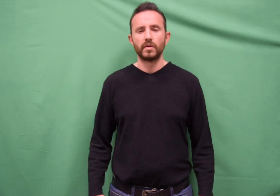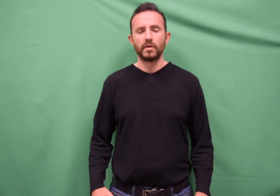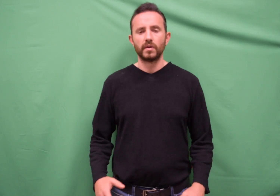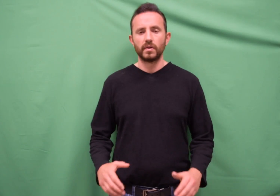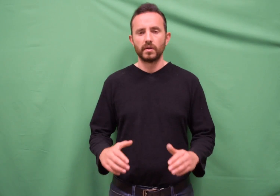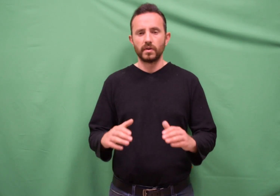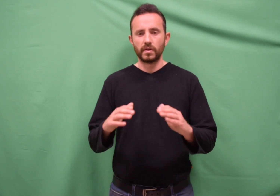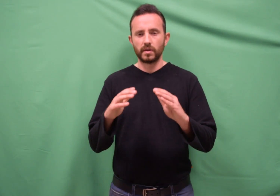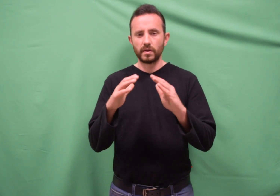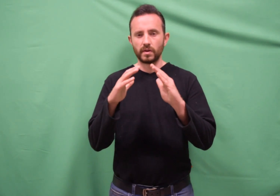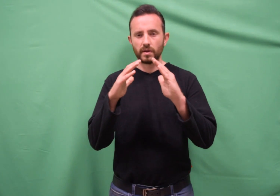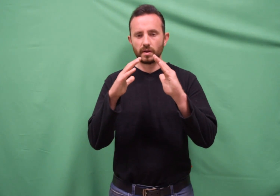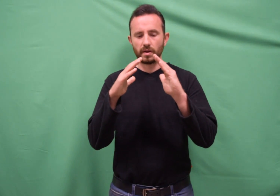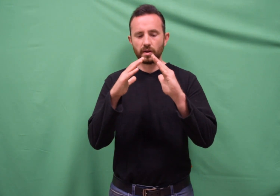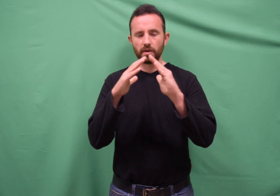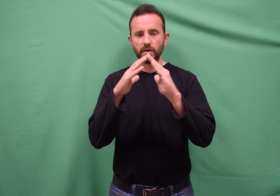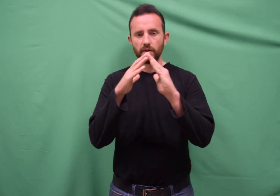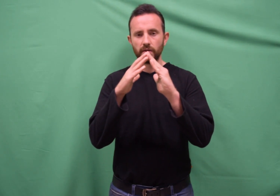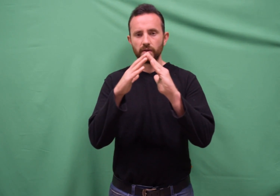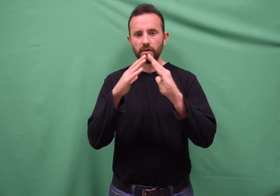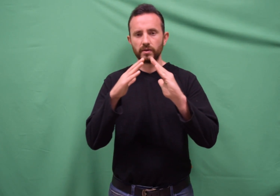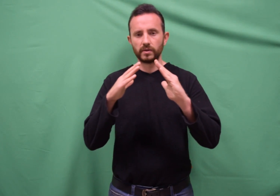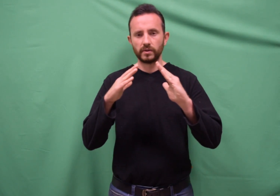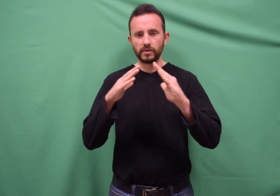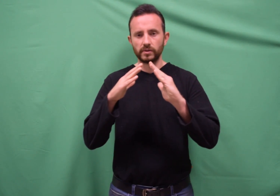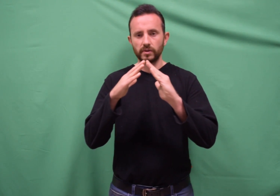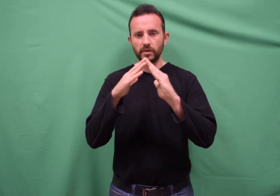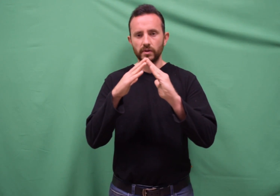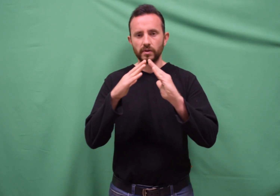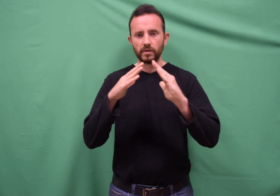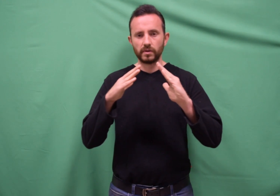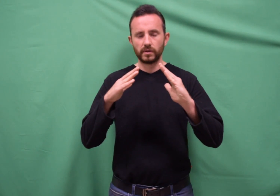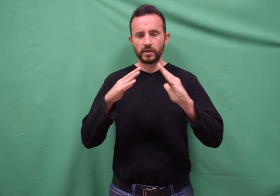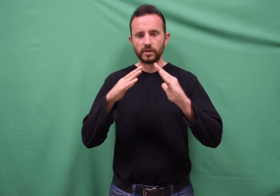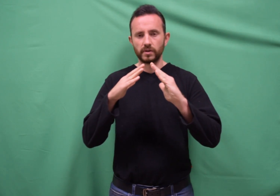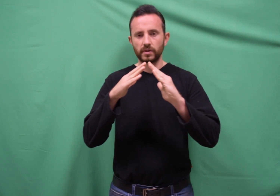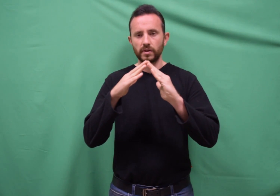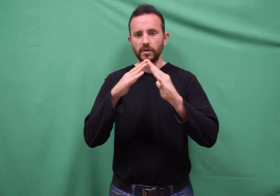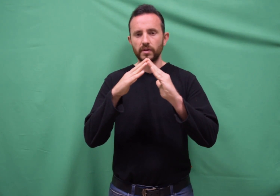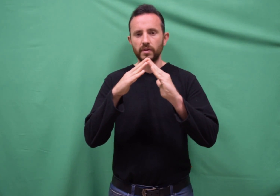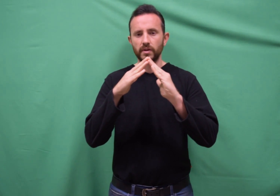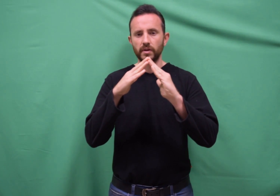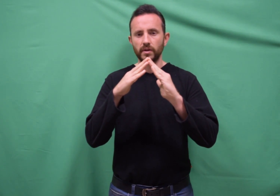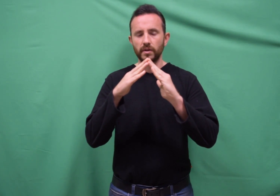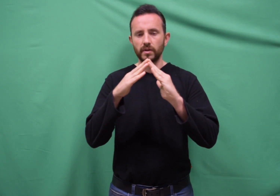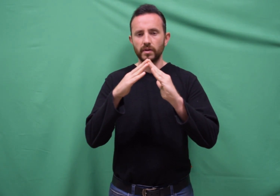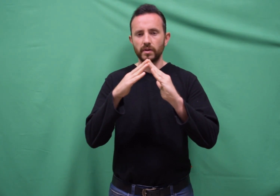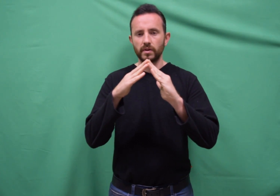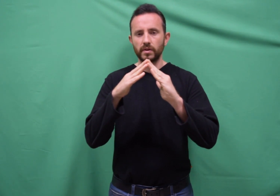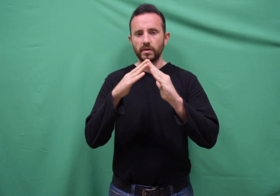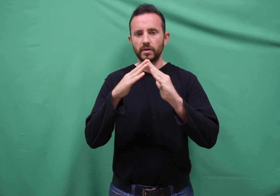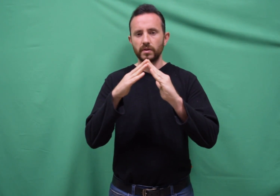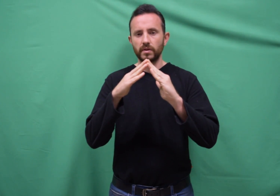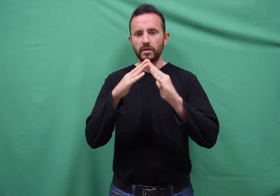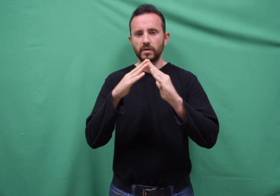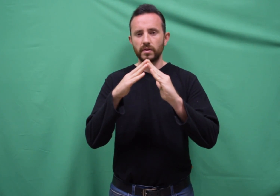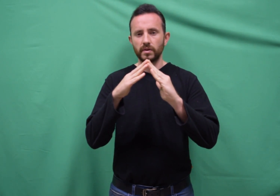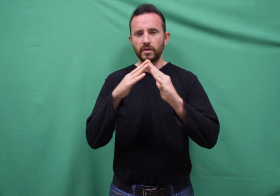casa